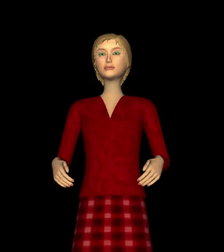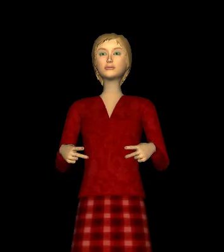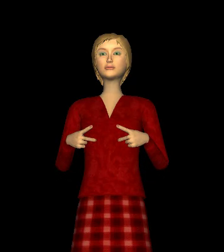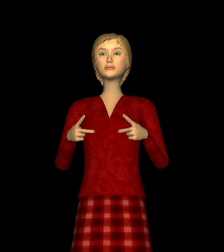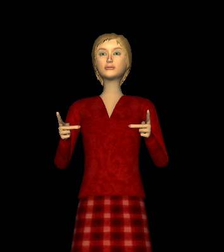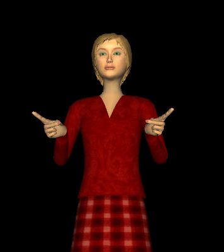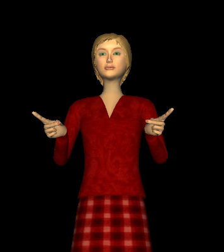عام